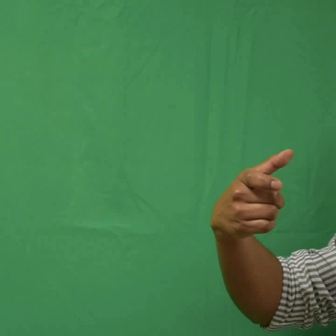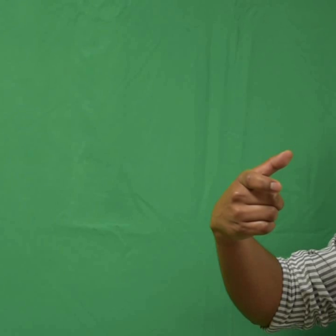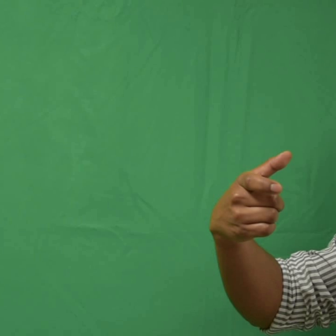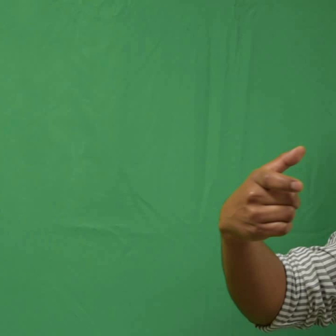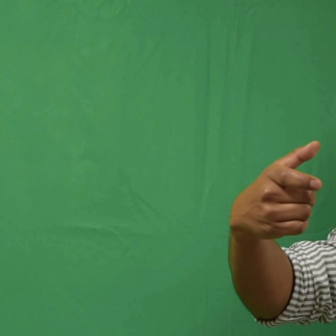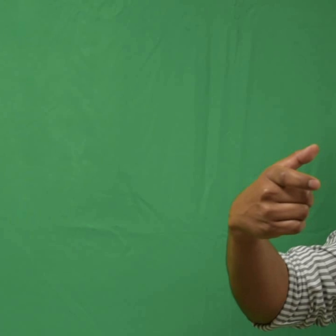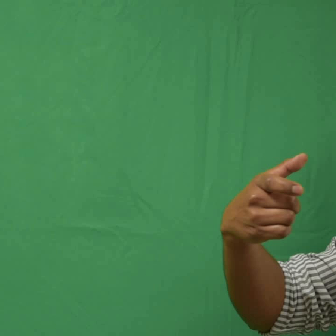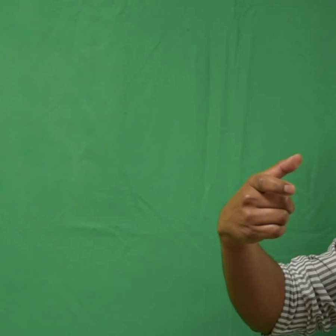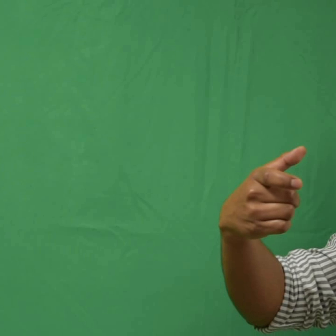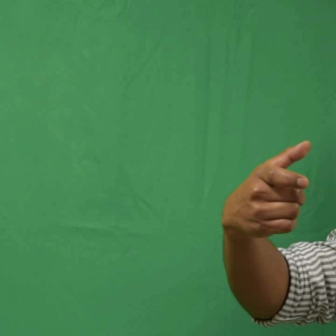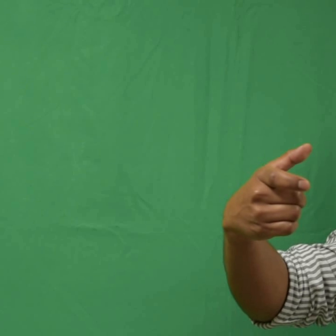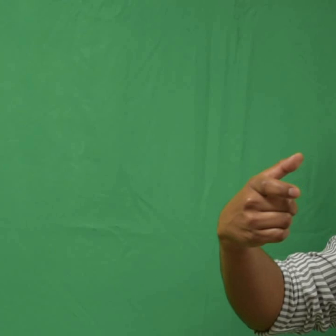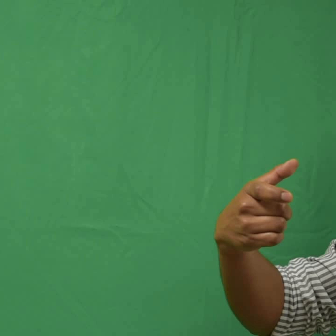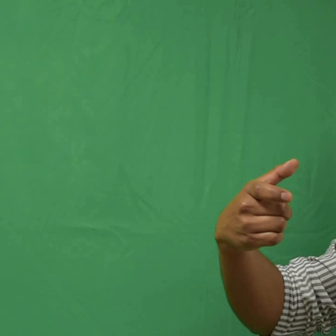X